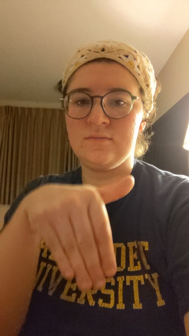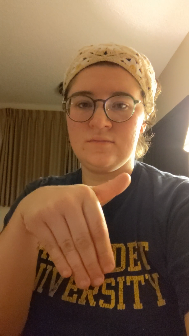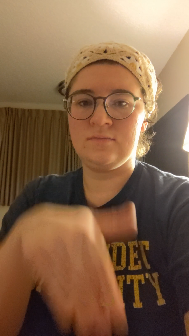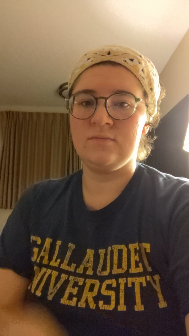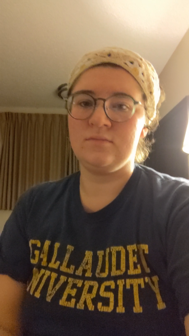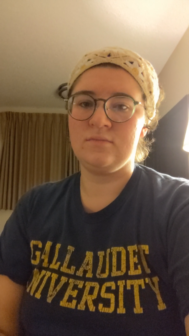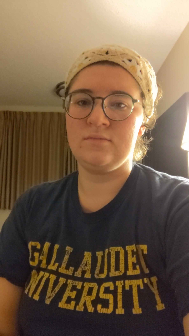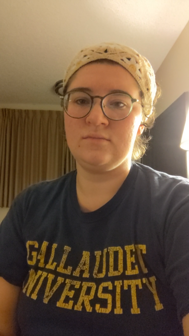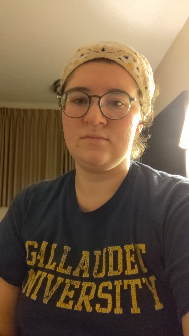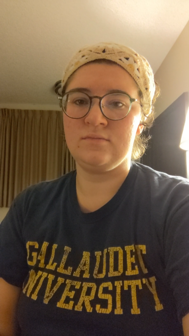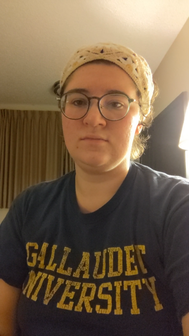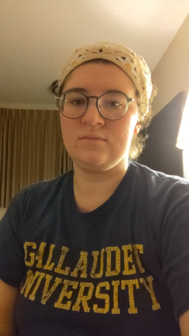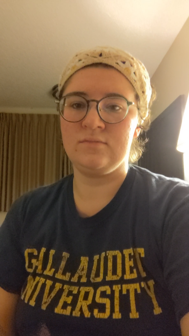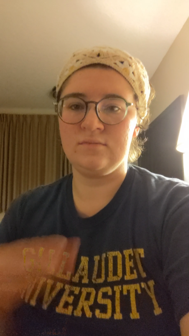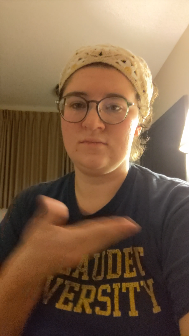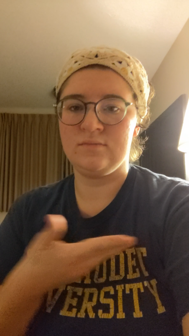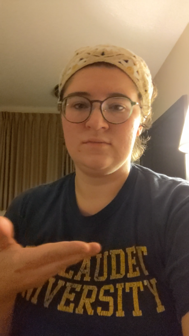baby